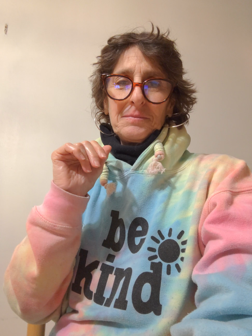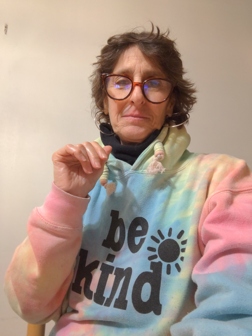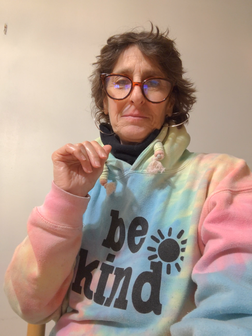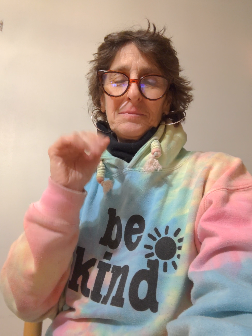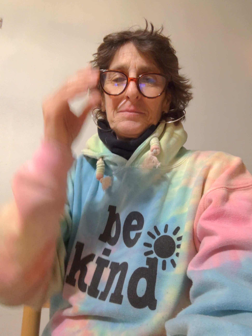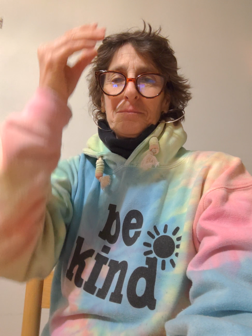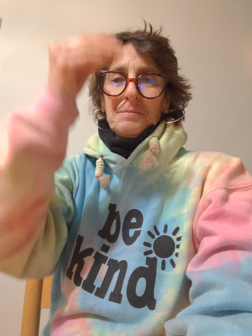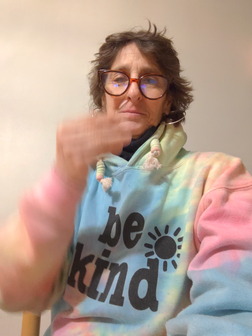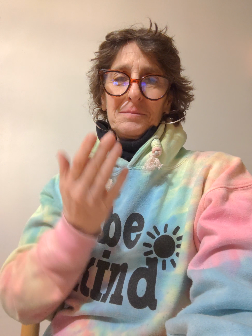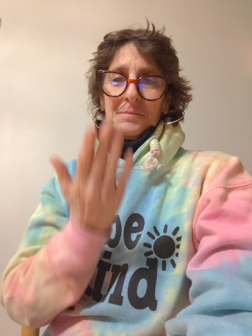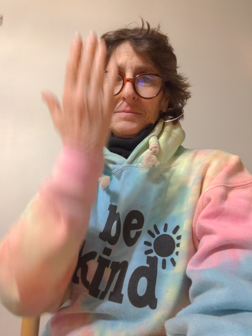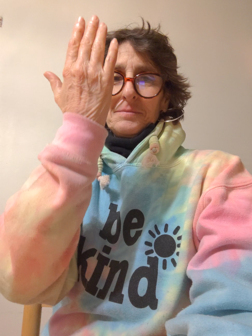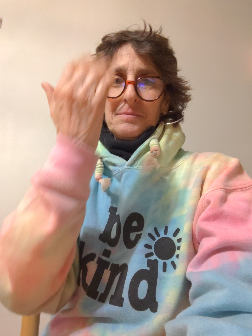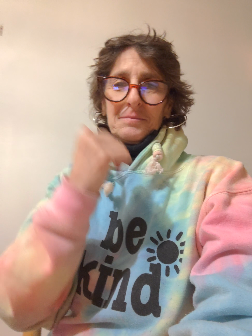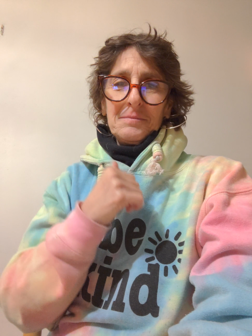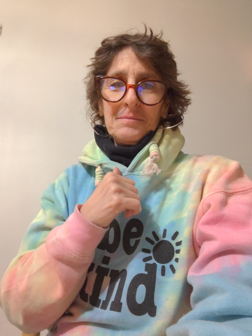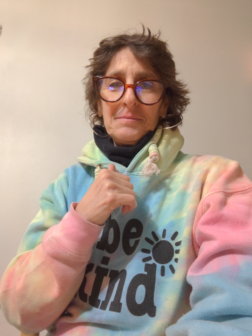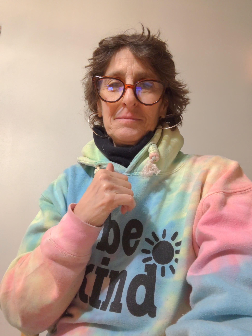mitten